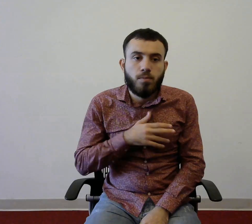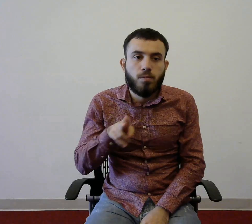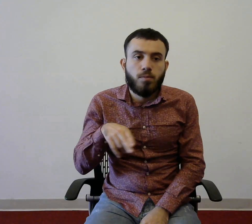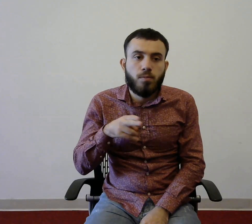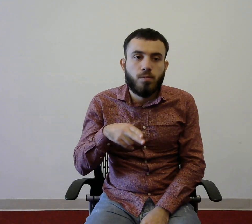D